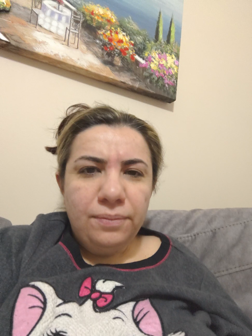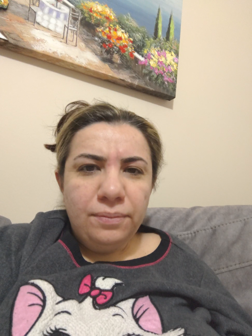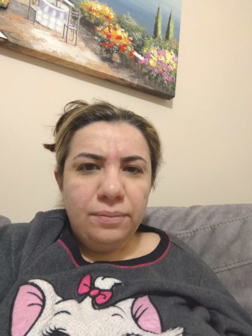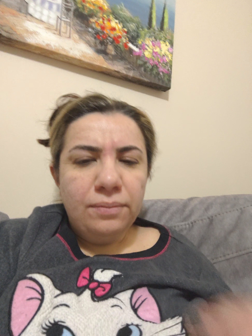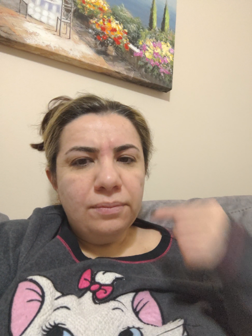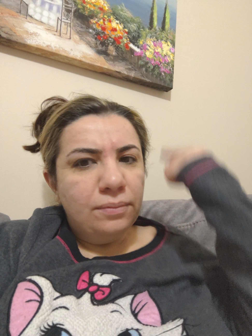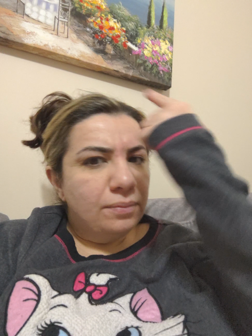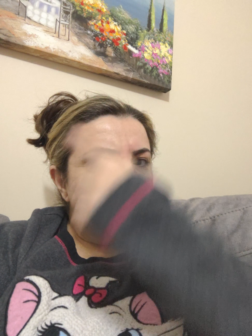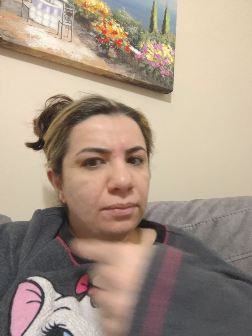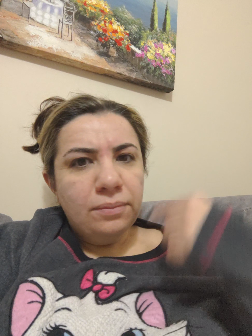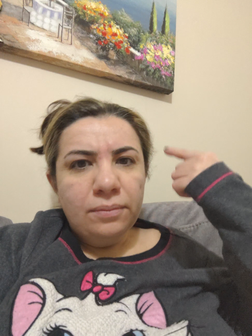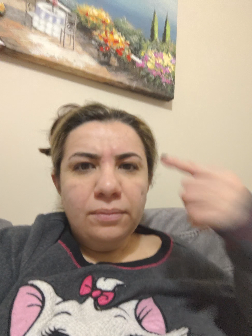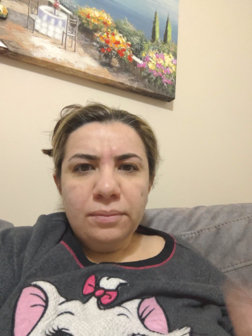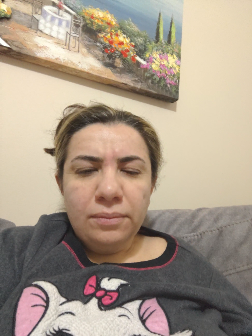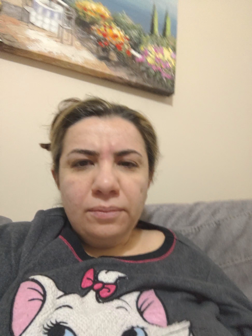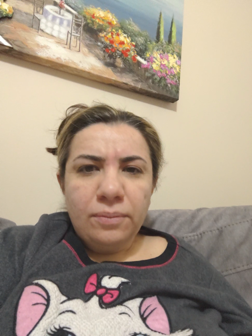face